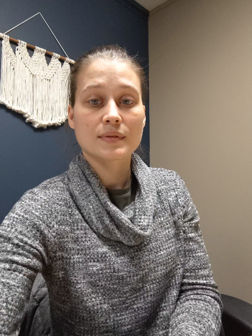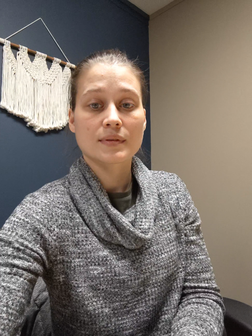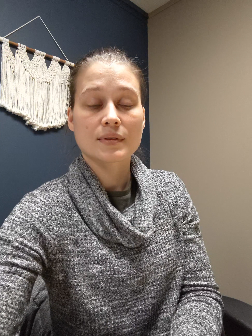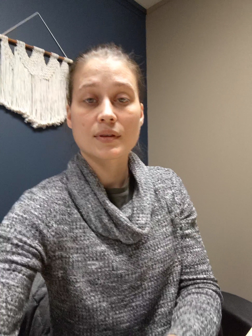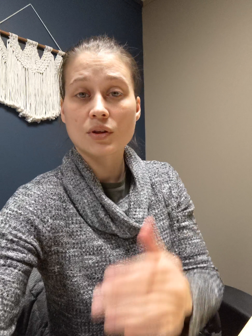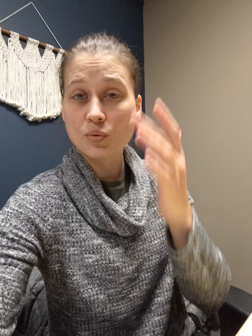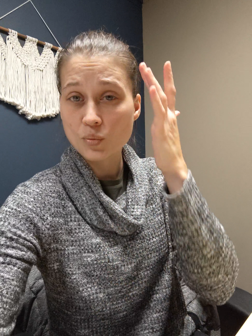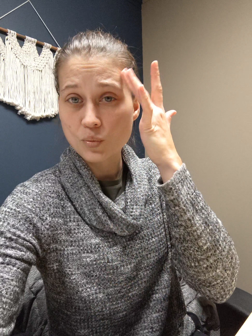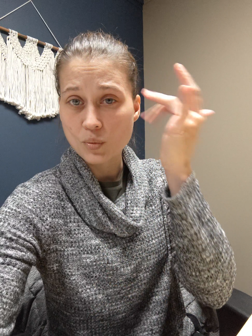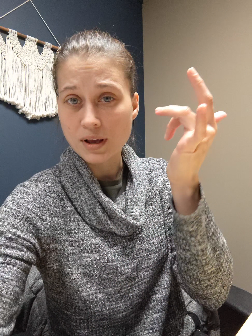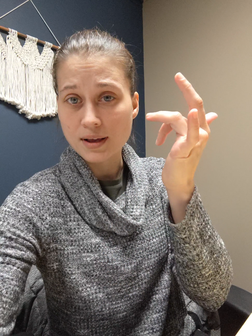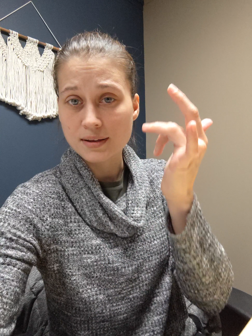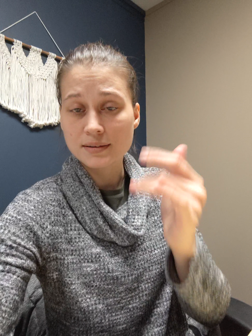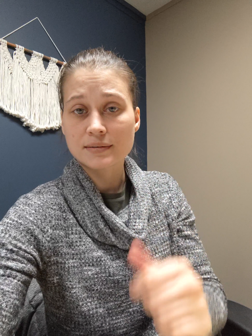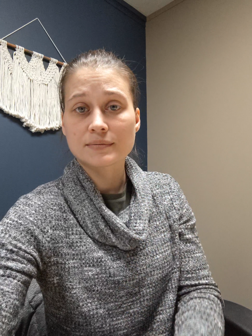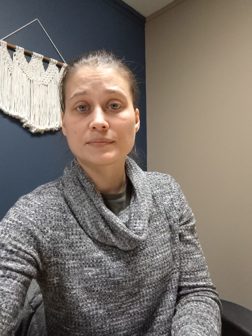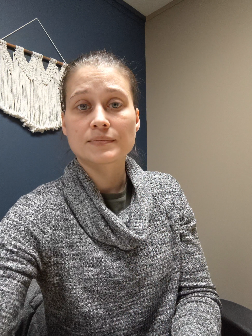why